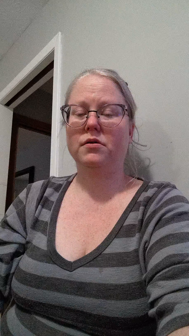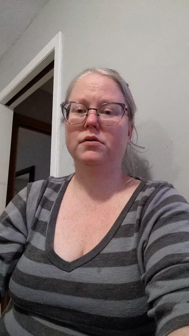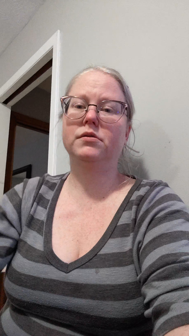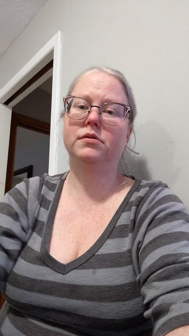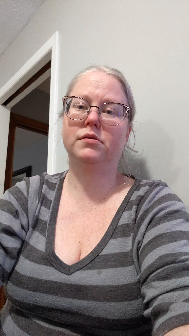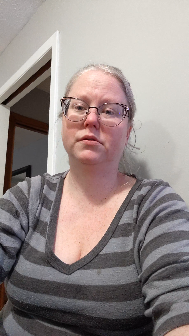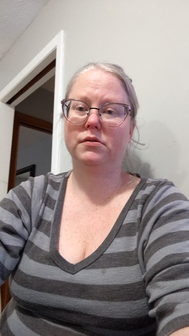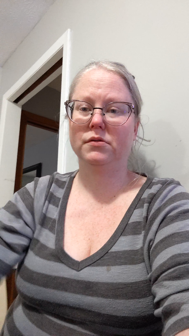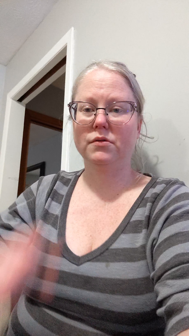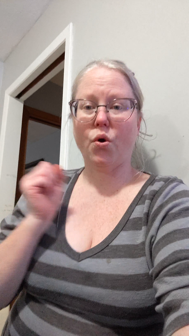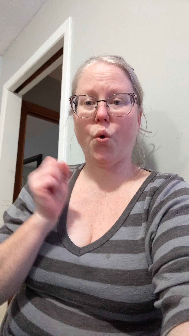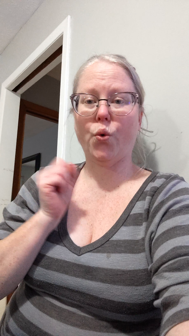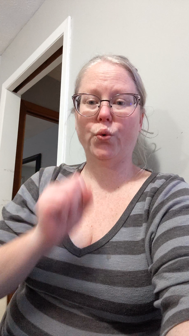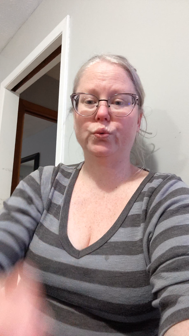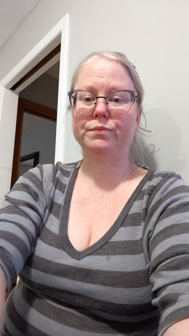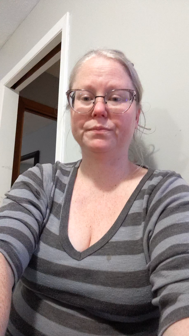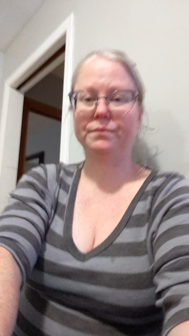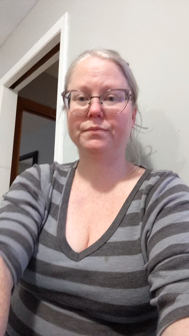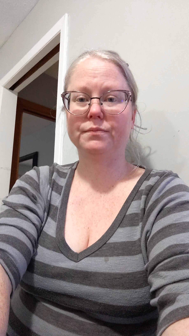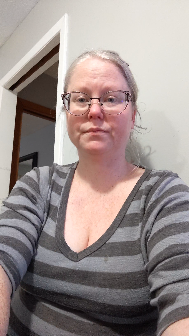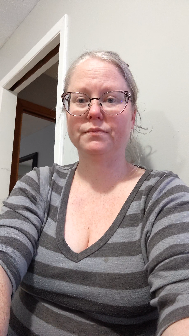cold